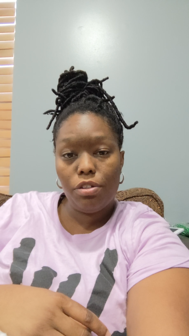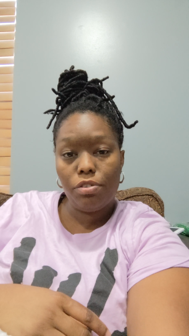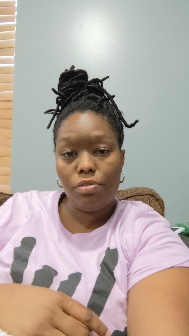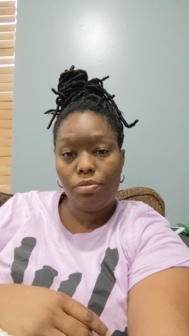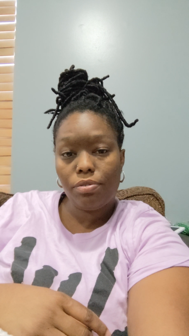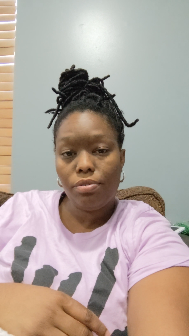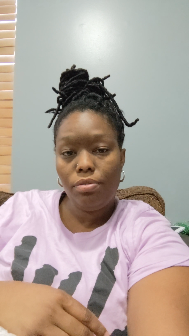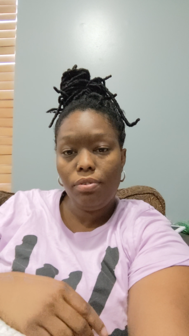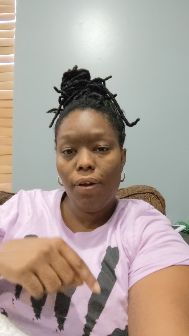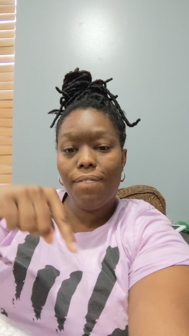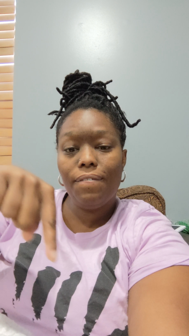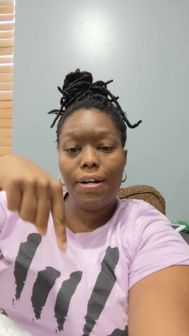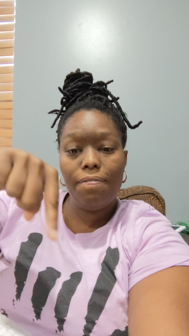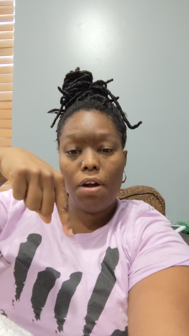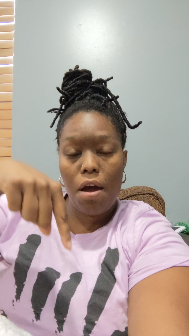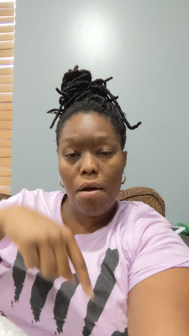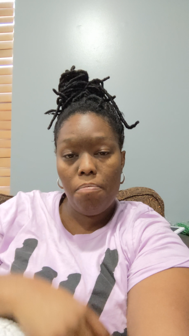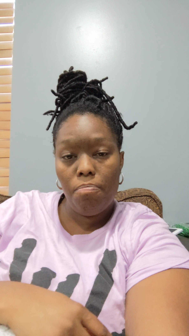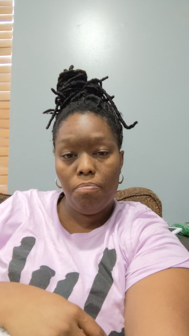flip-flop